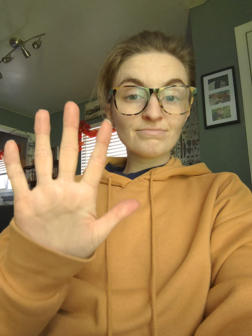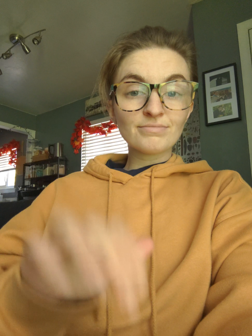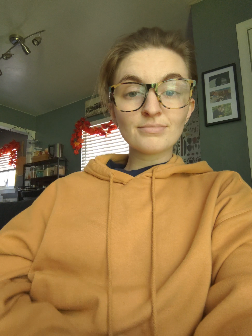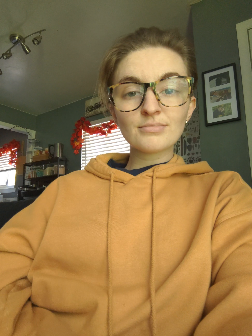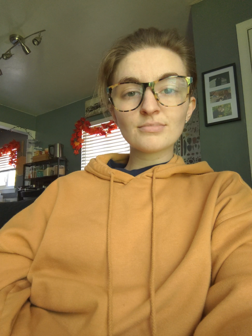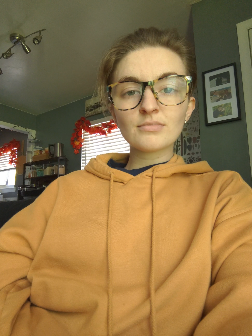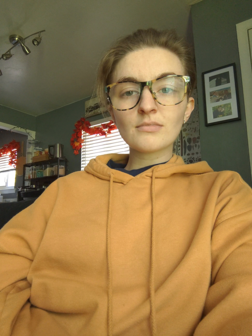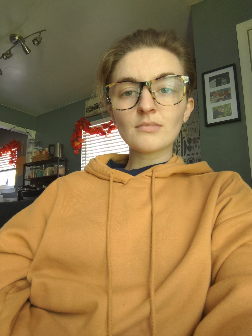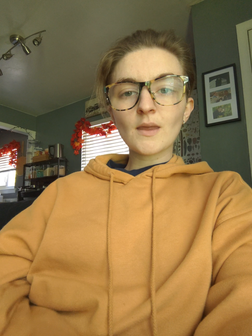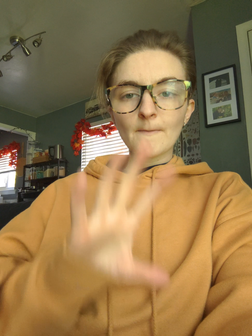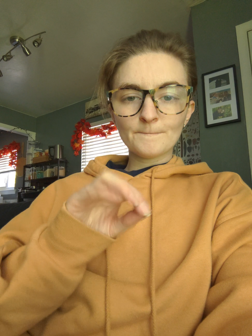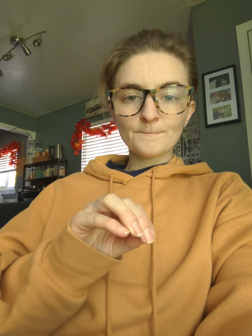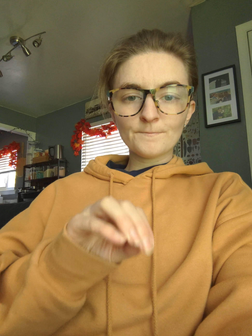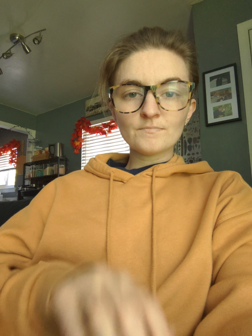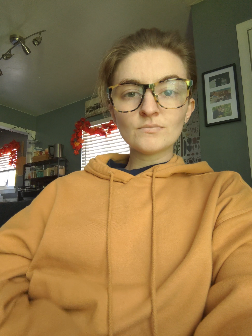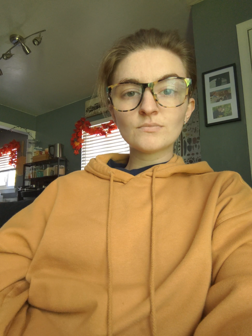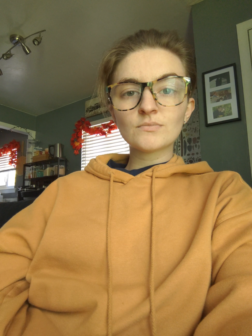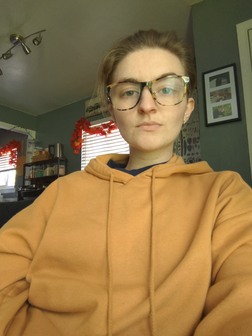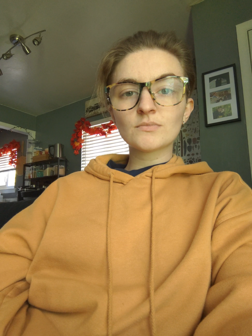bite